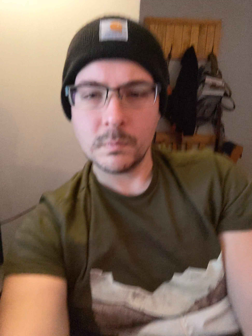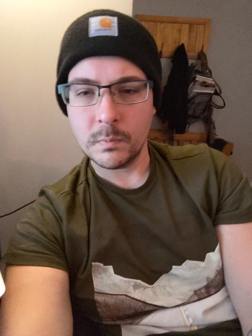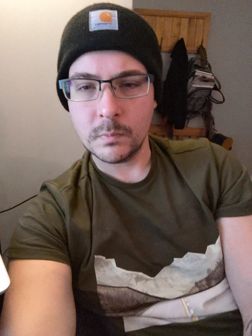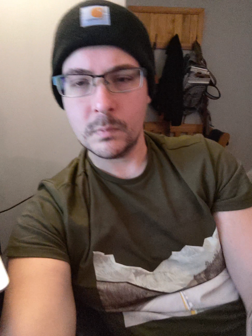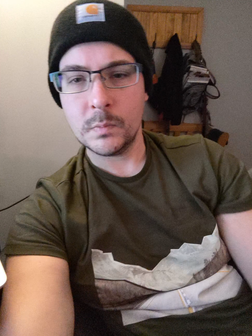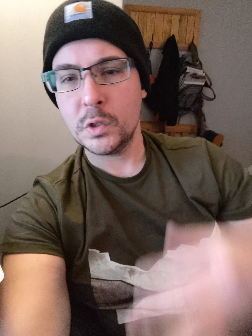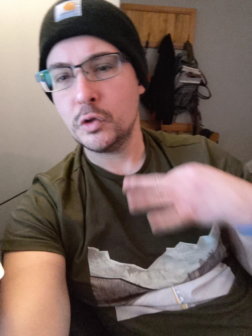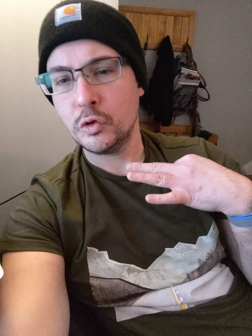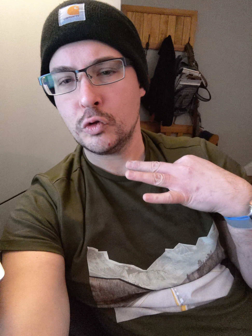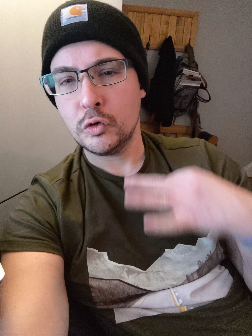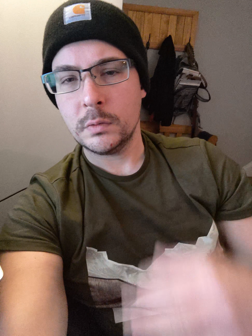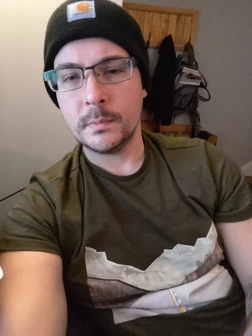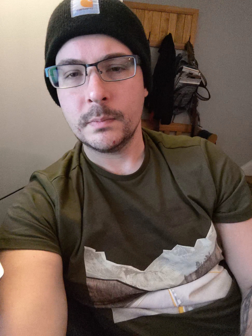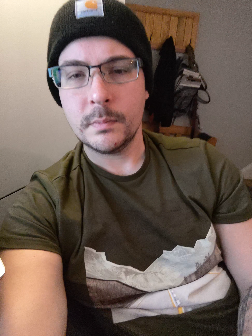shirt